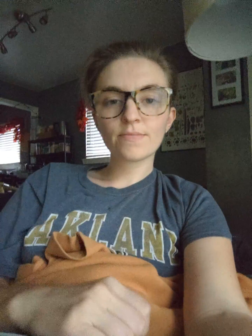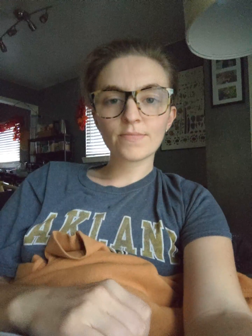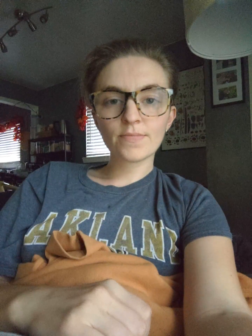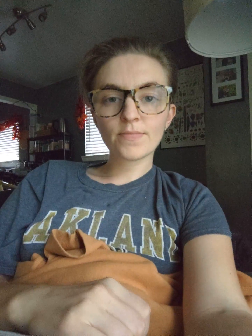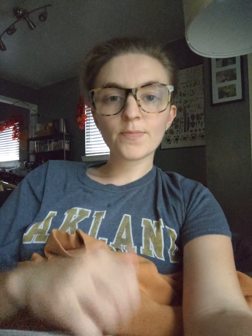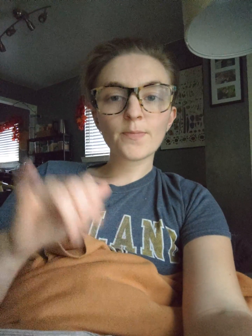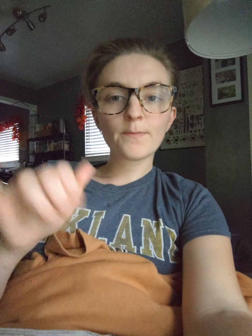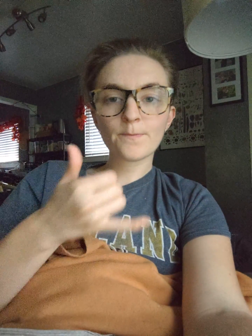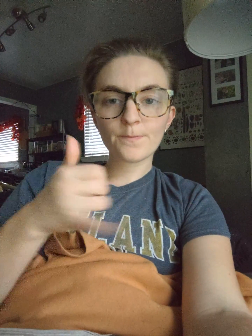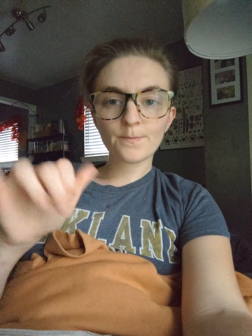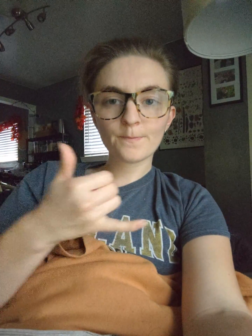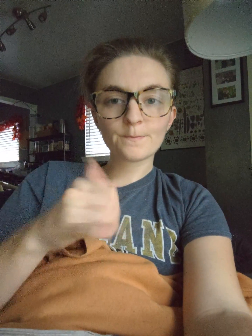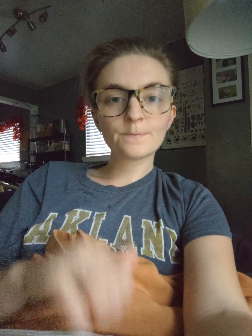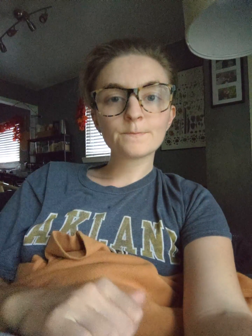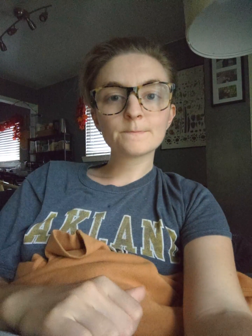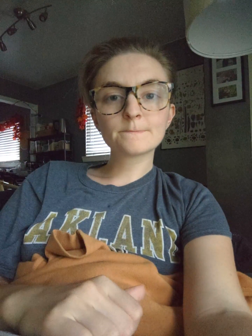party